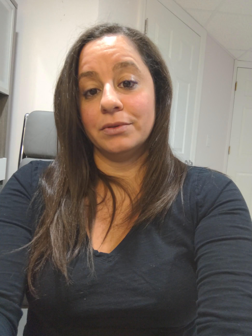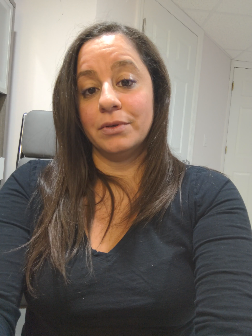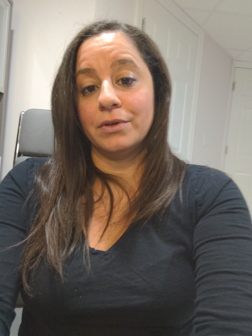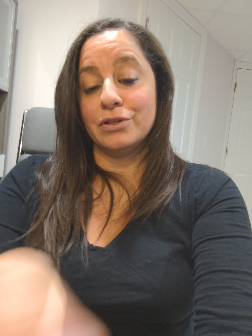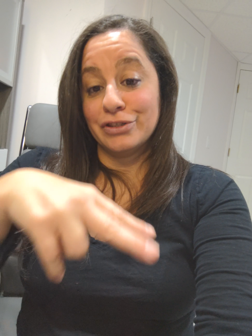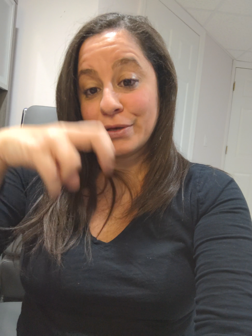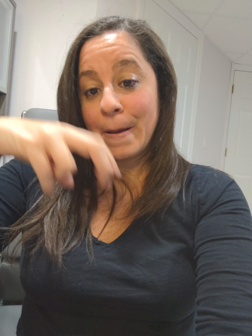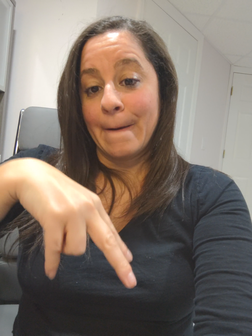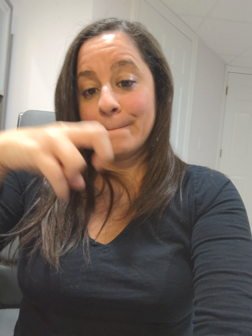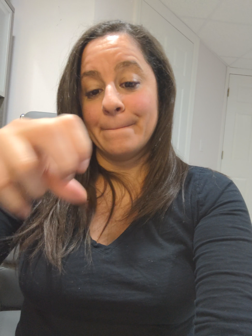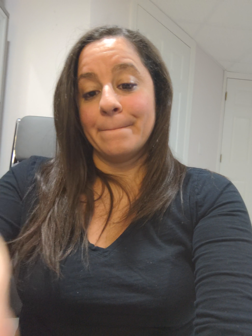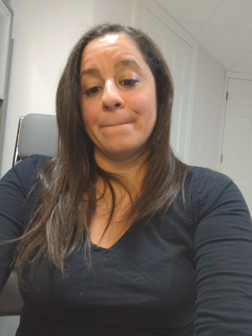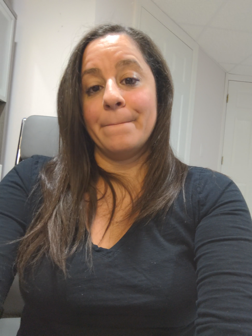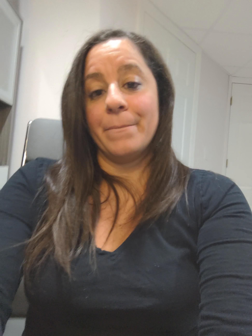jump